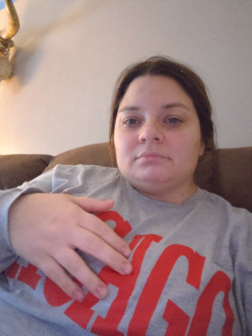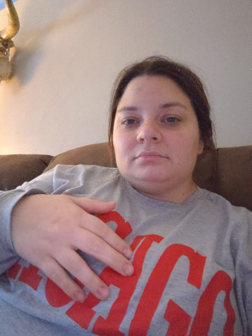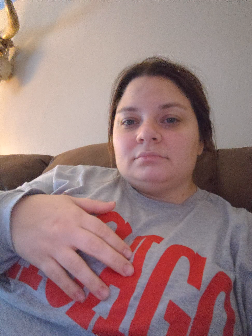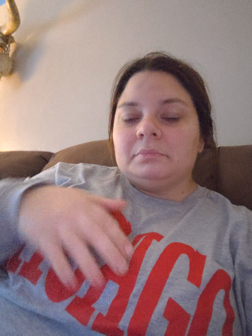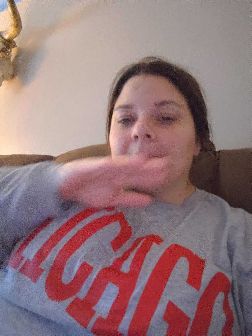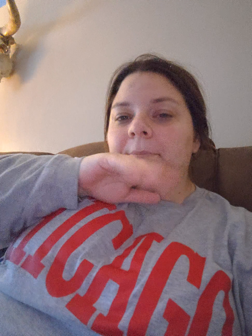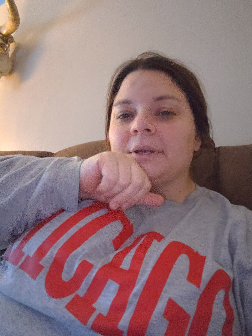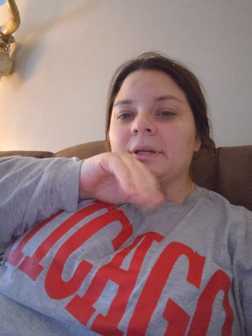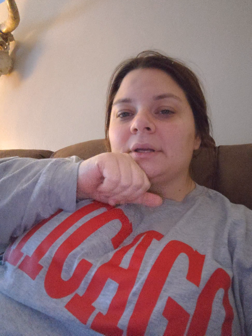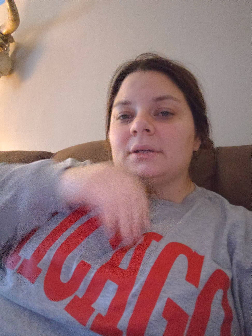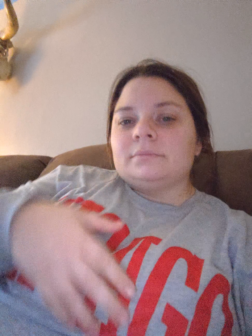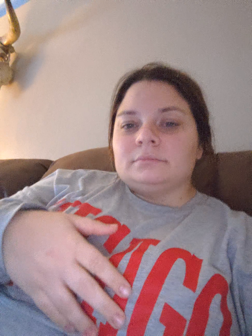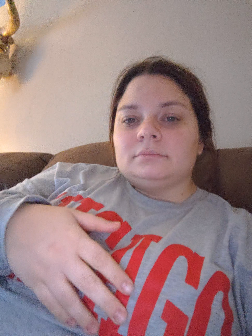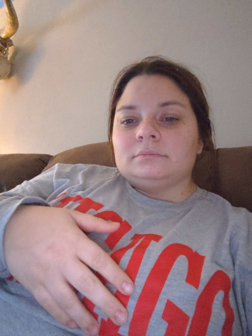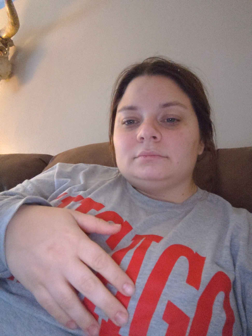pig